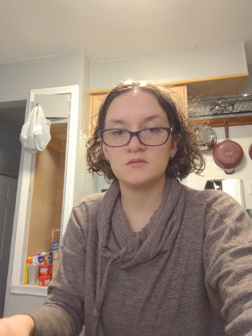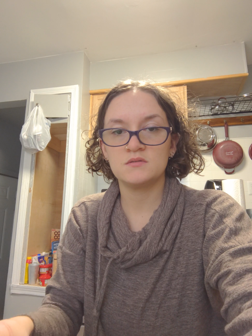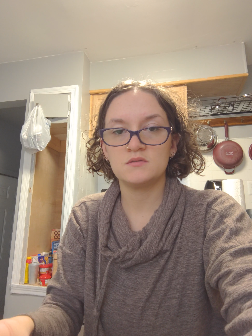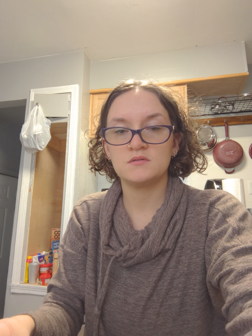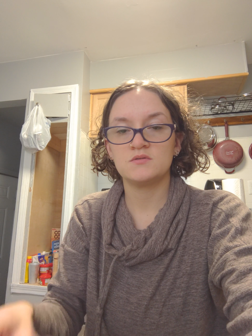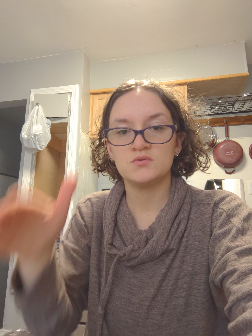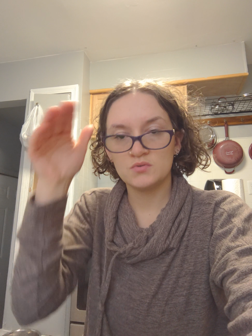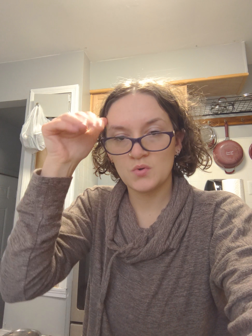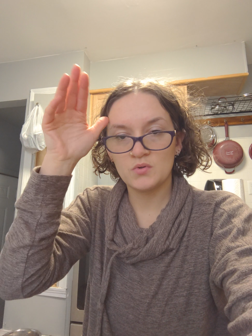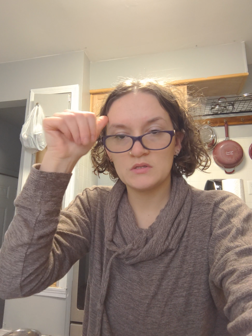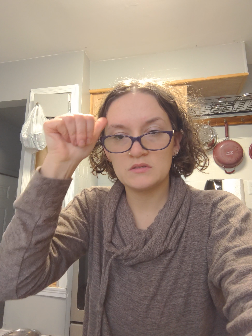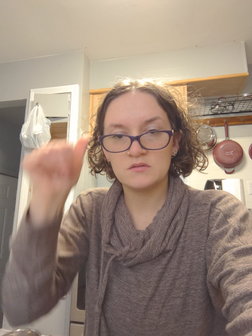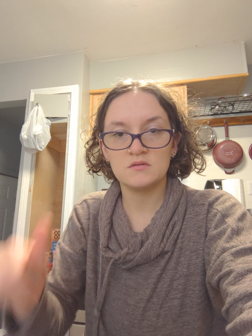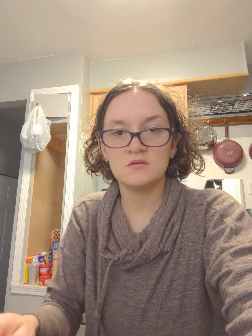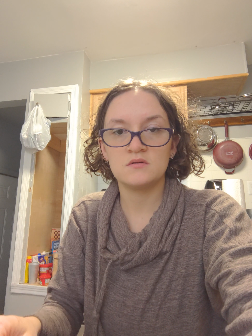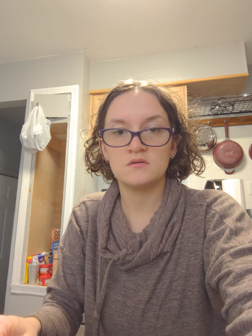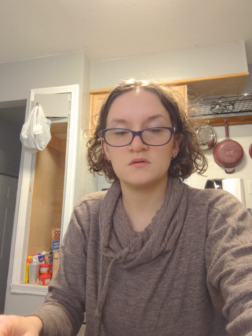donkey